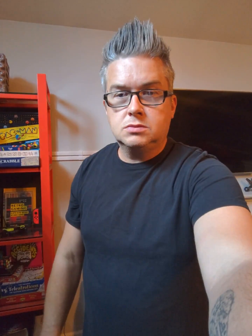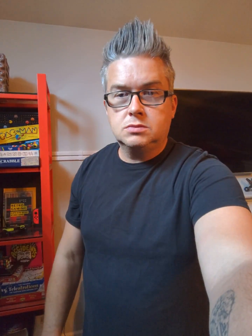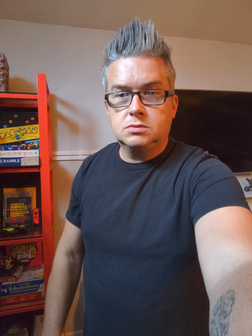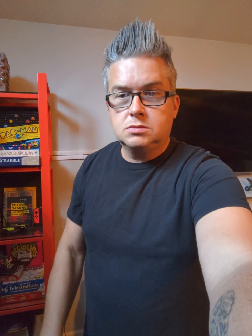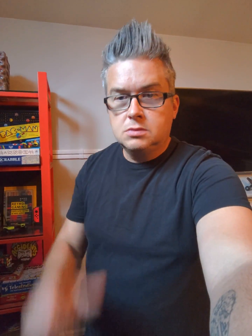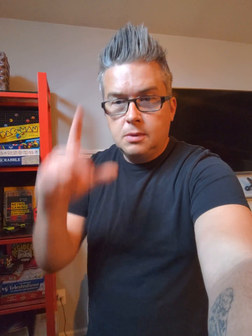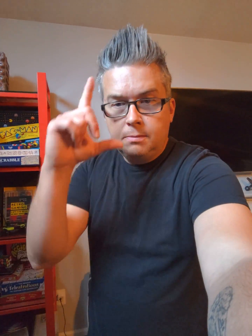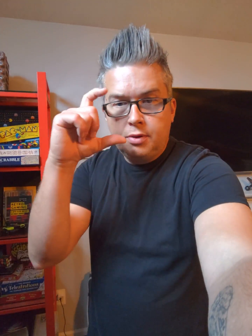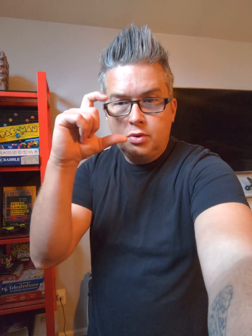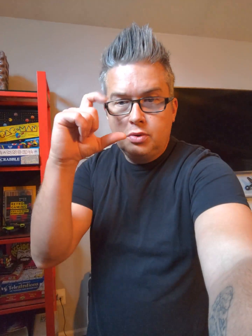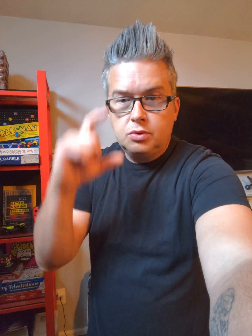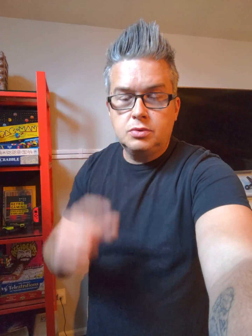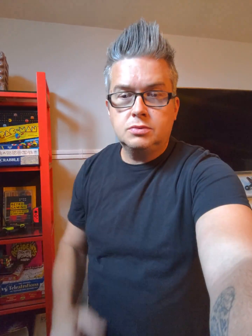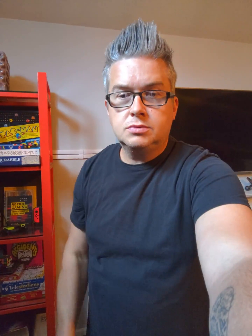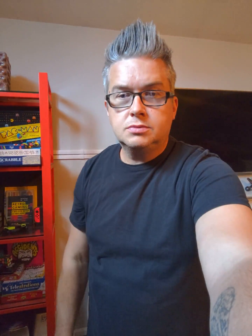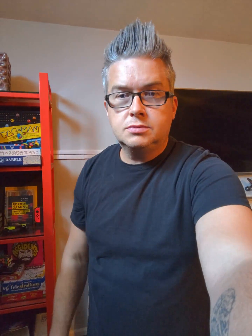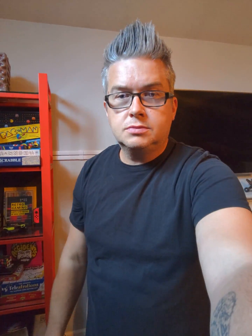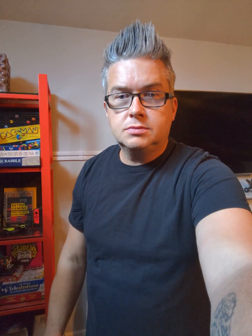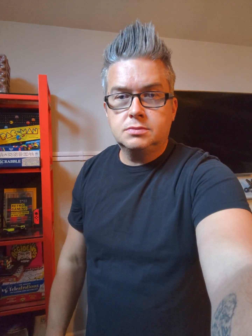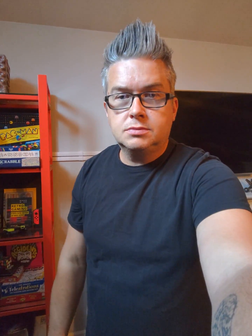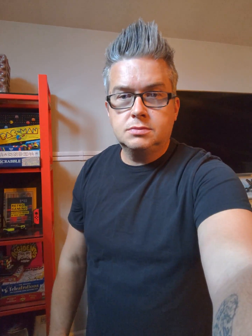camera